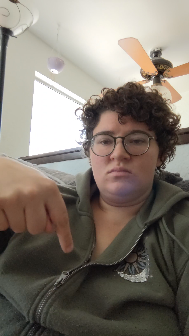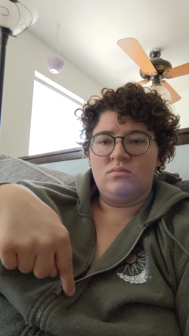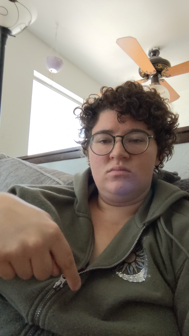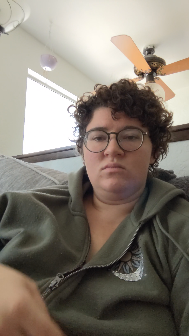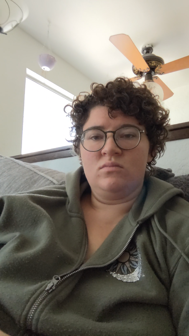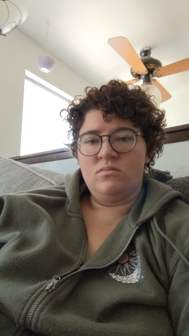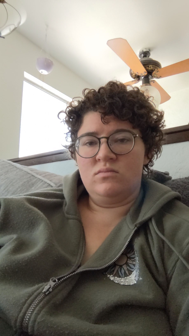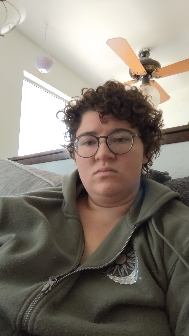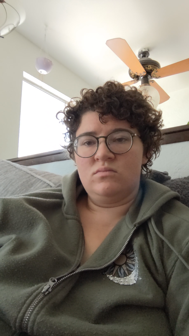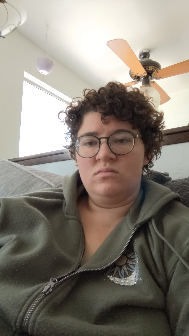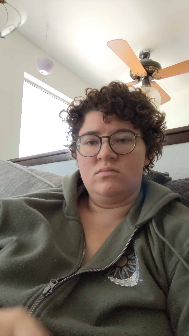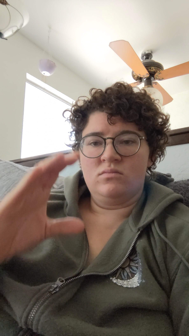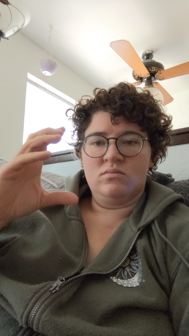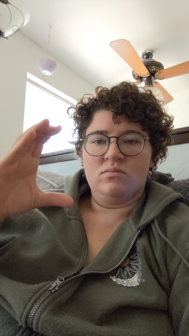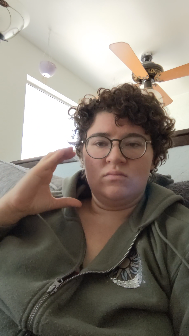bus